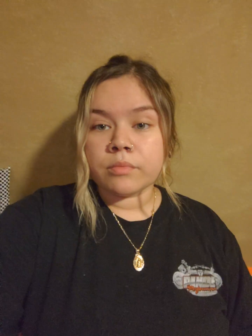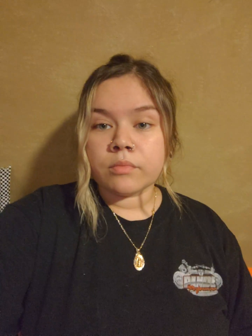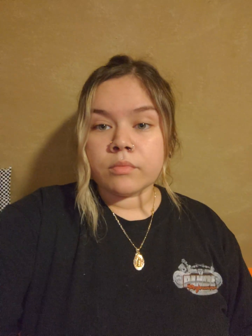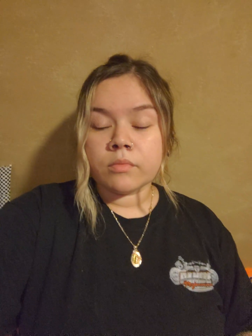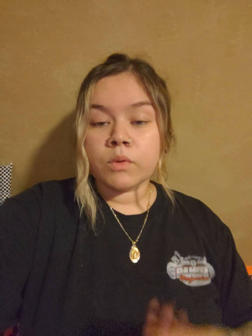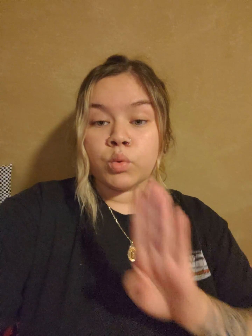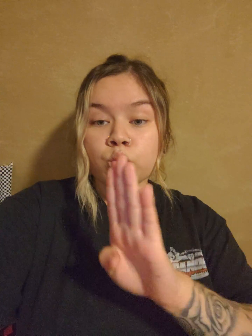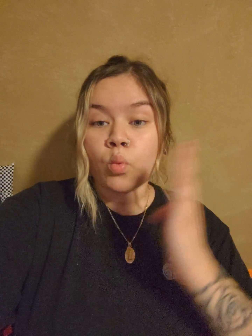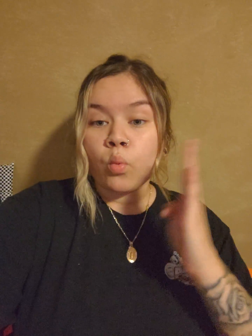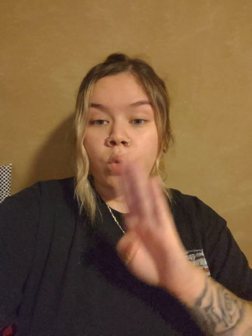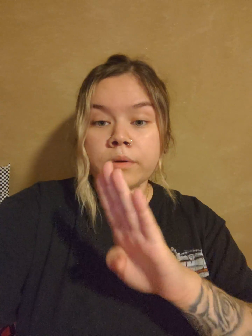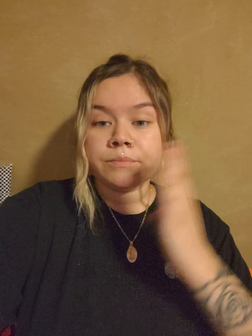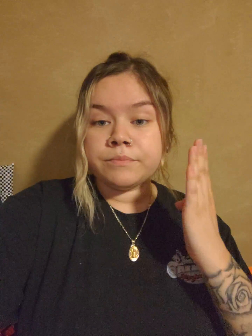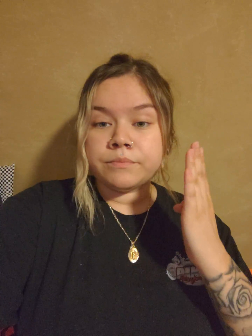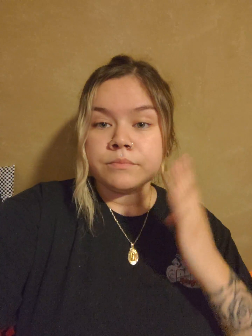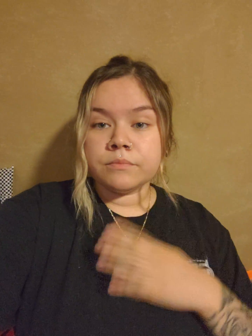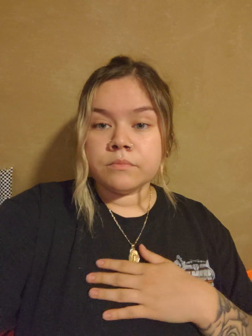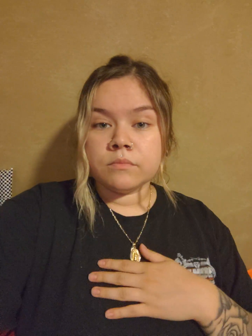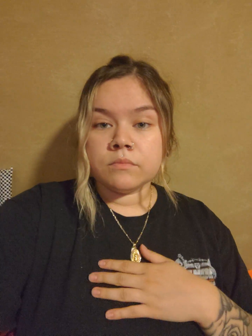door